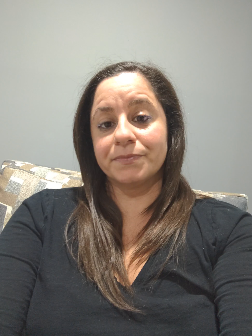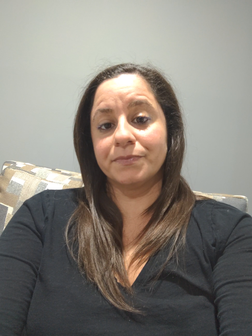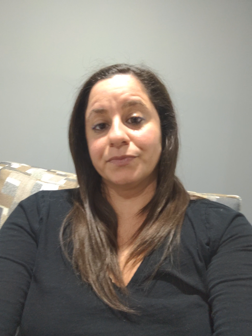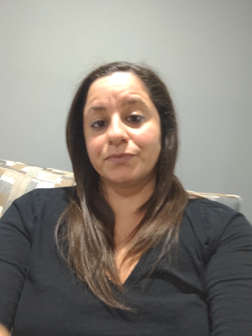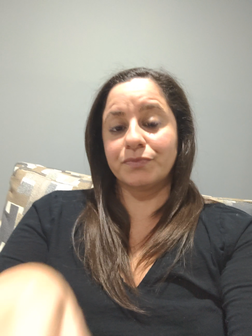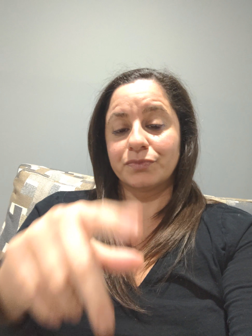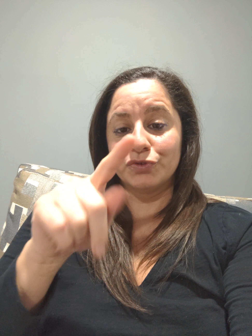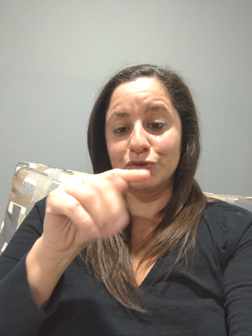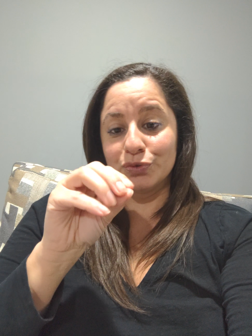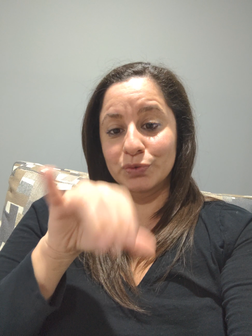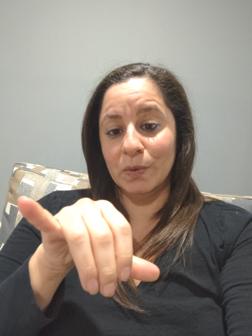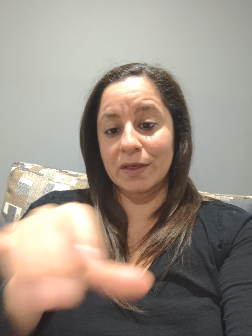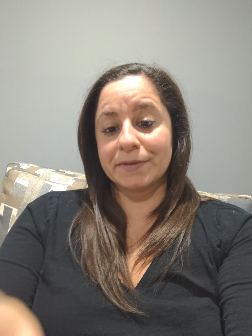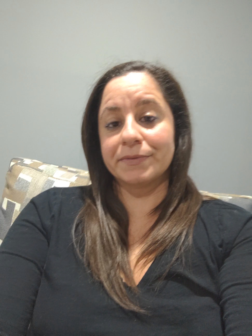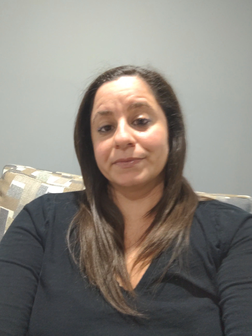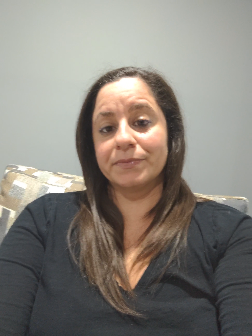toy